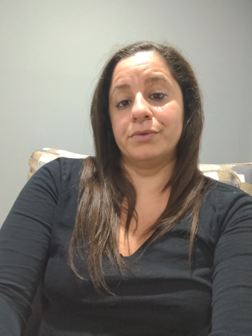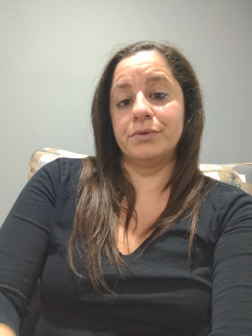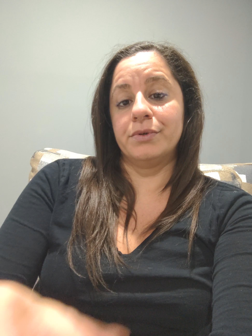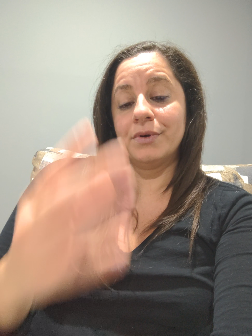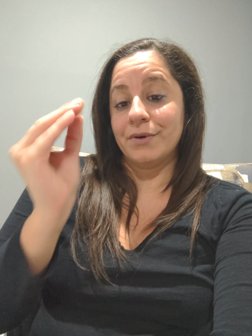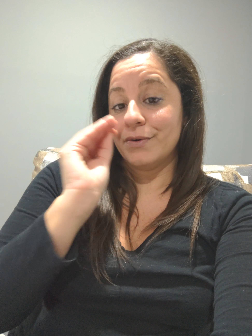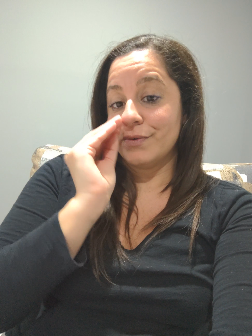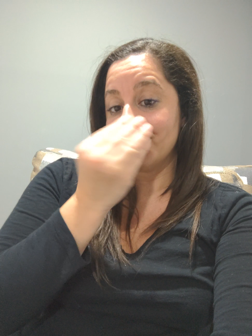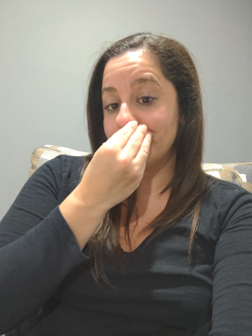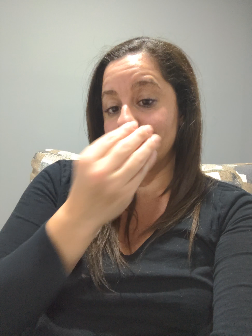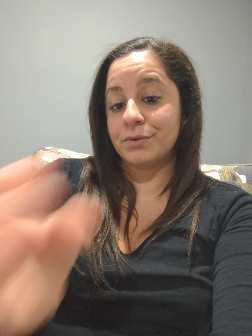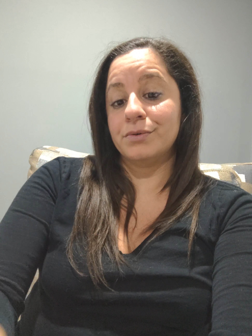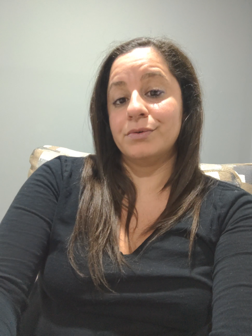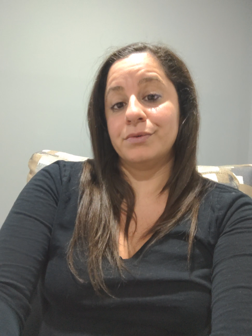flower